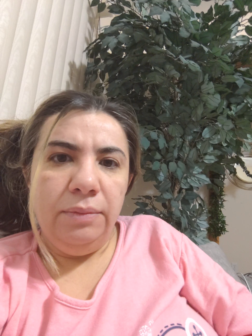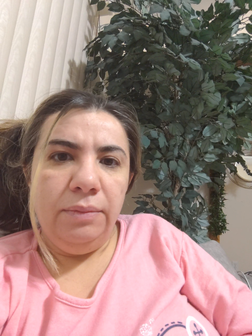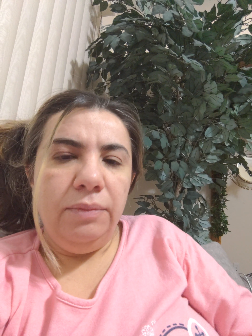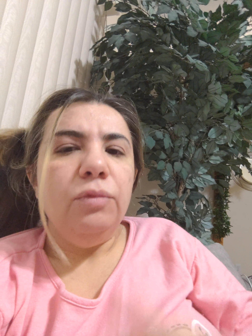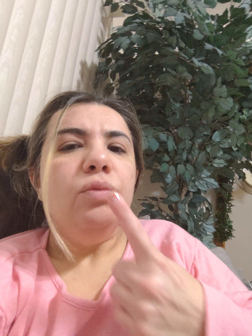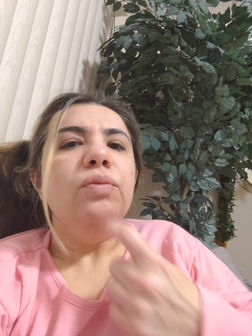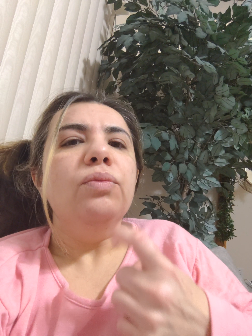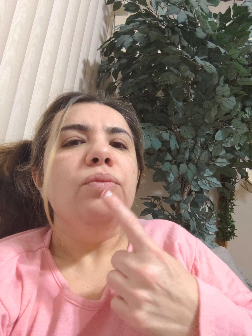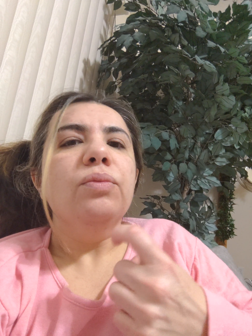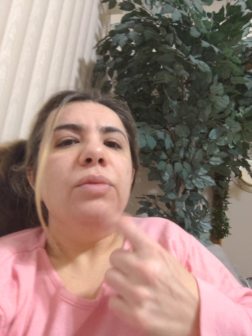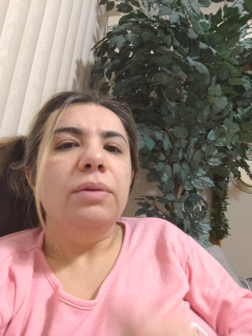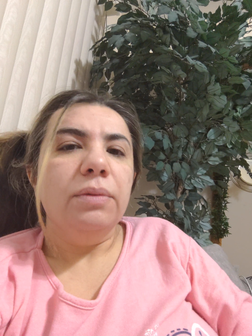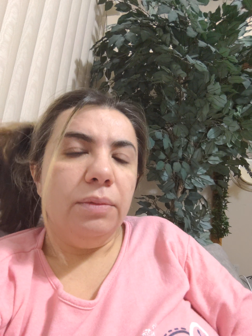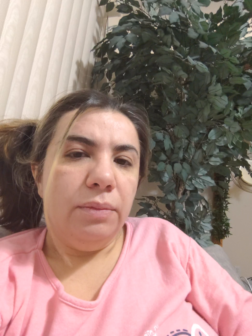red